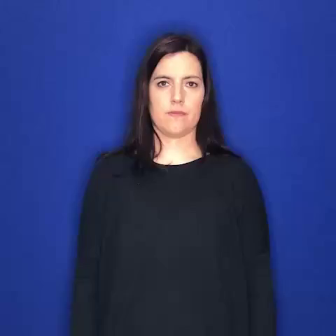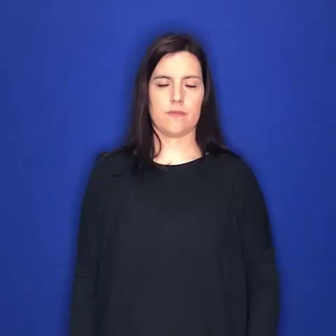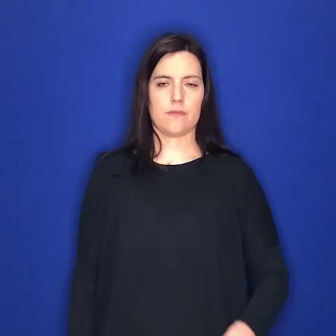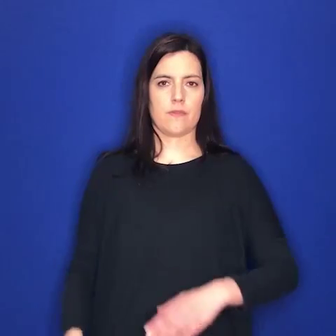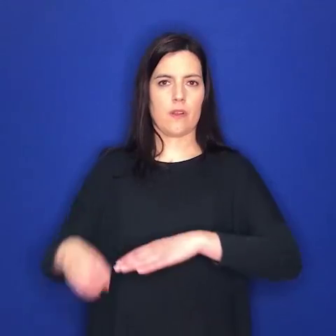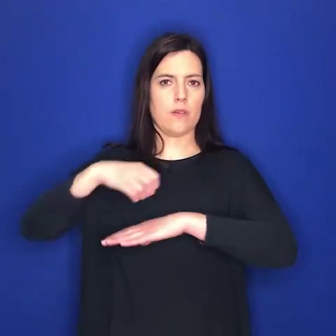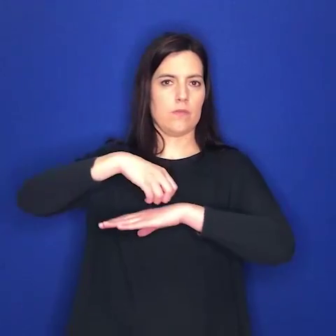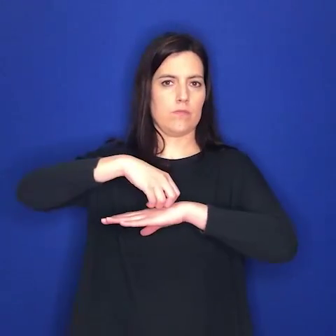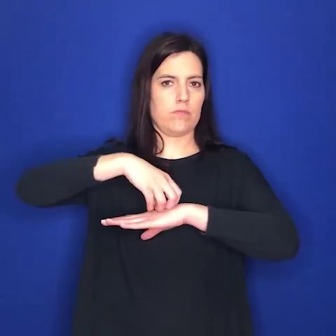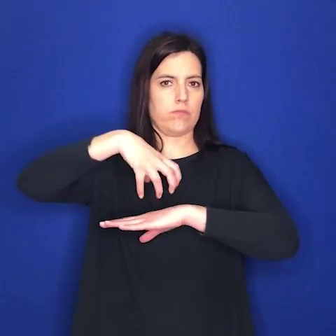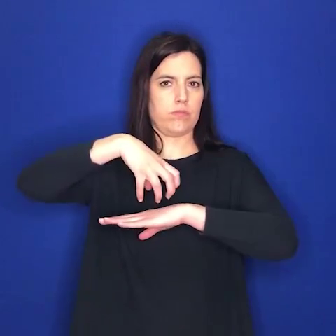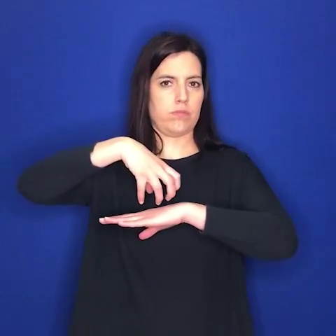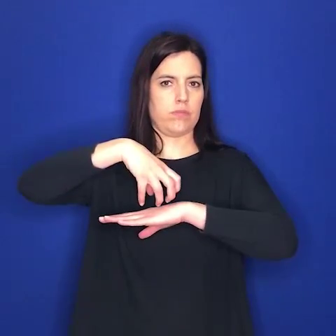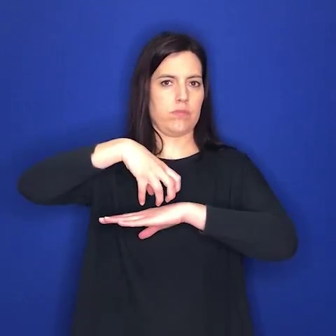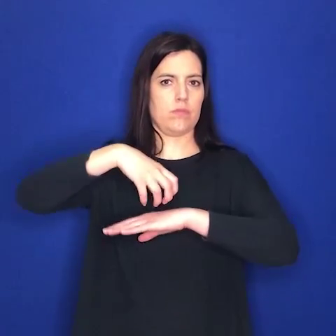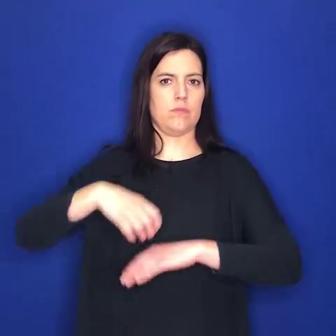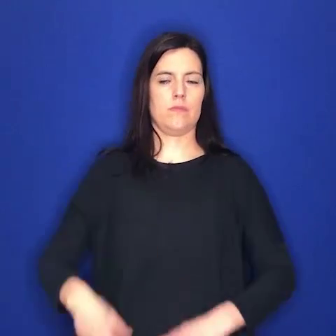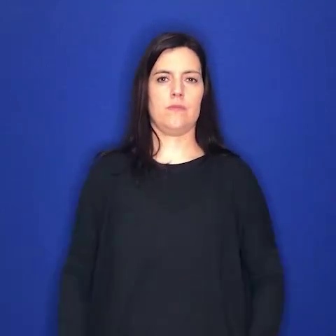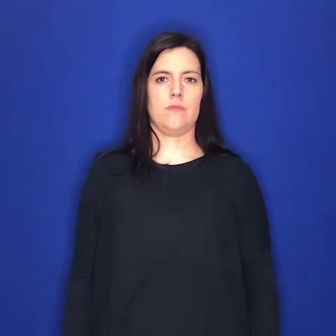bulto